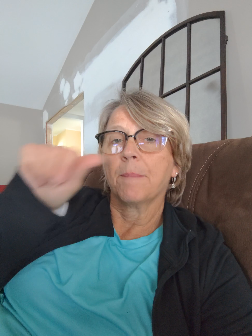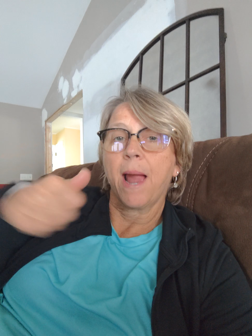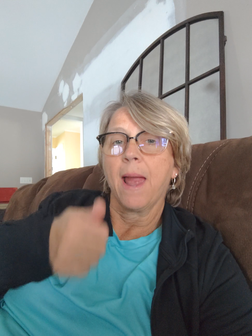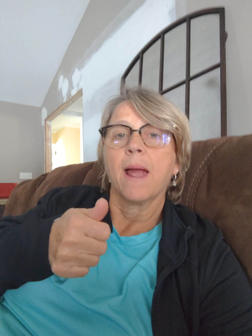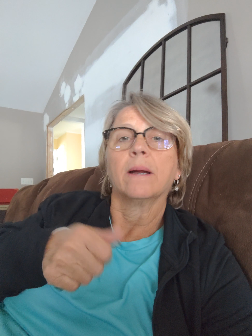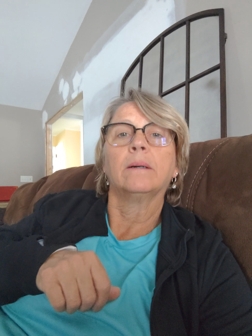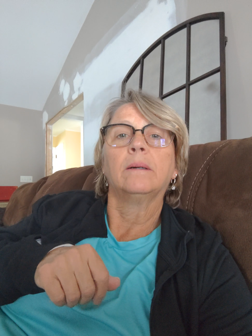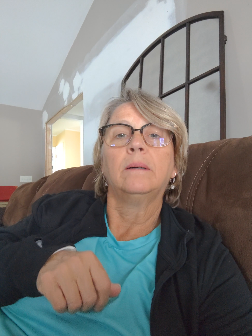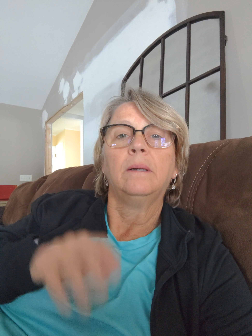beside